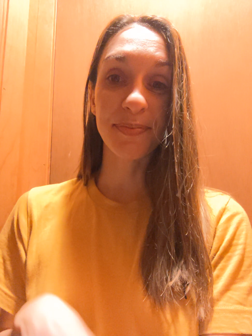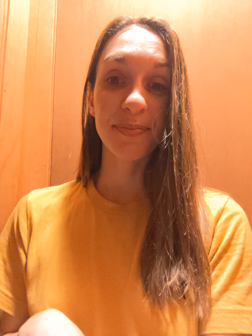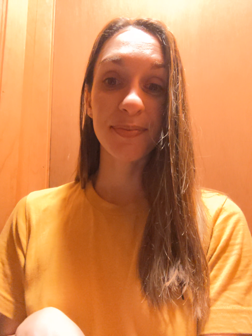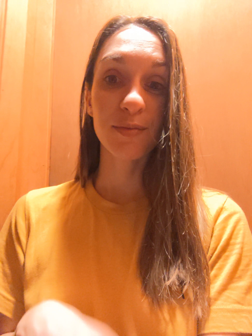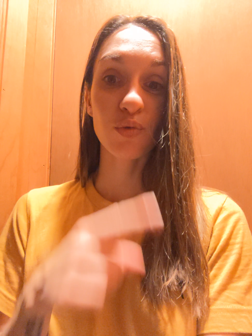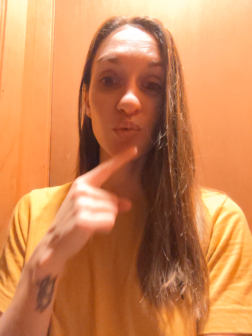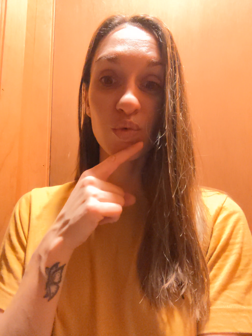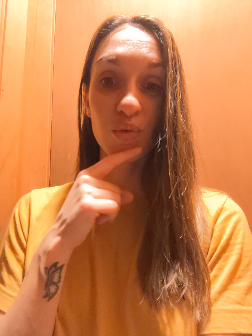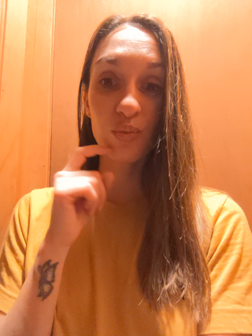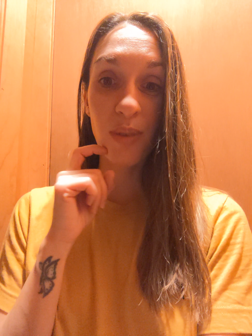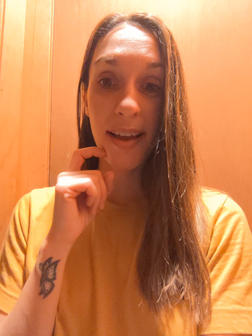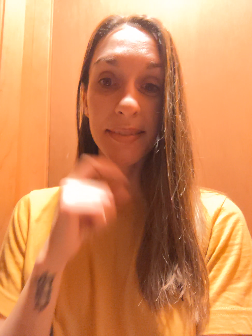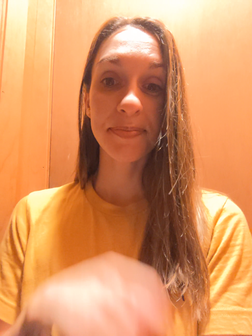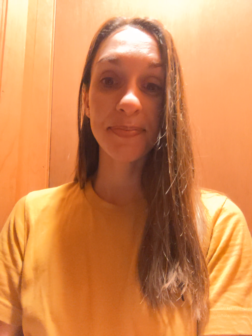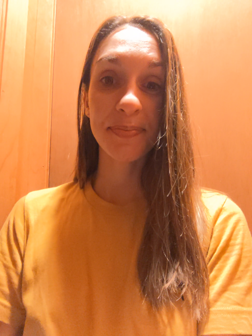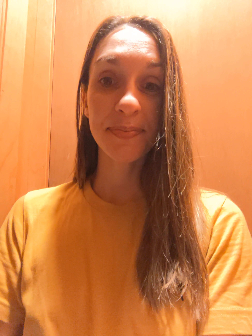dry